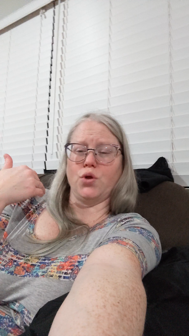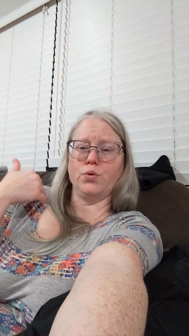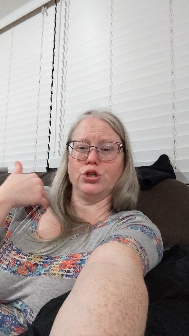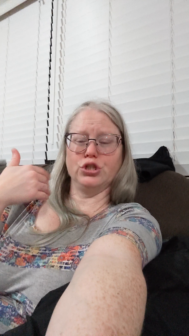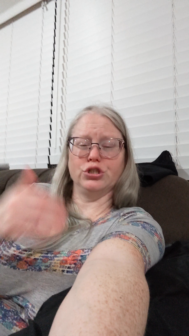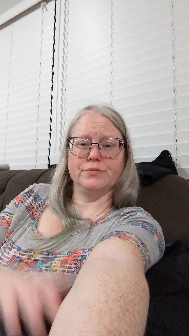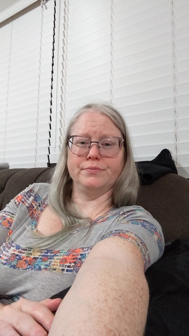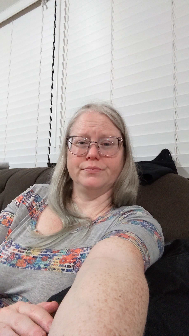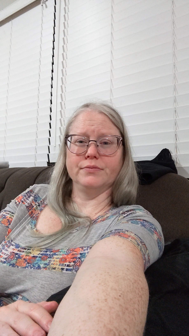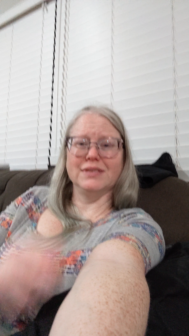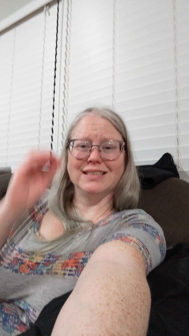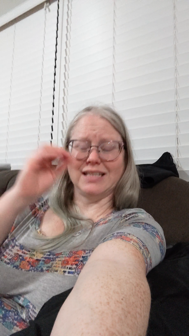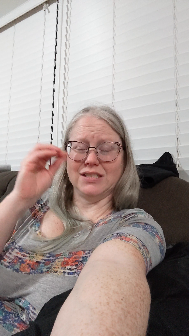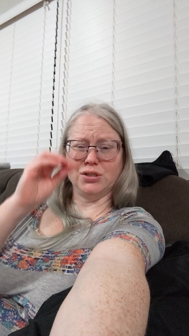dinosaur